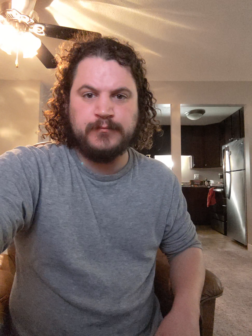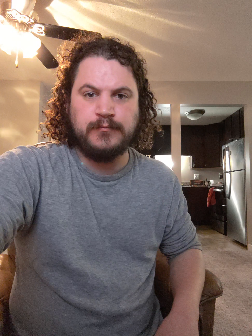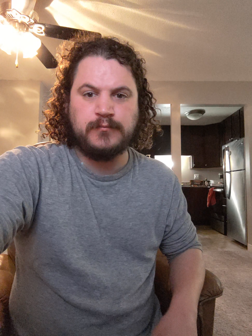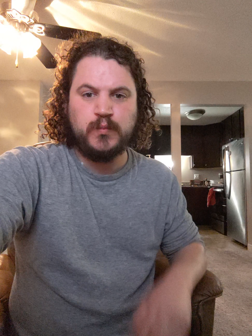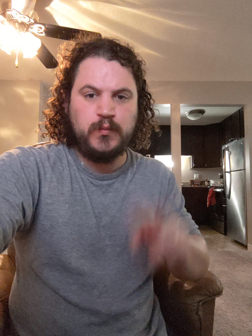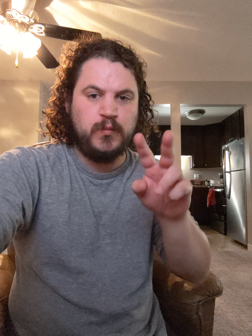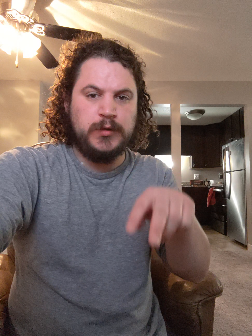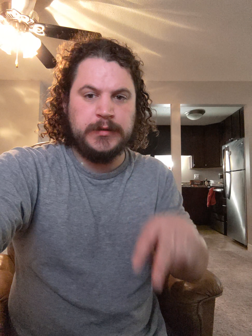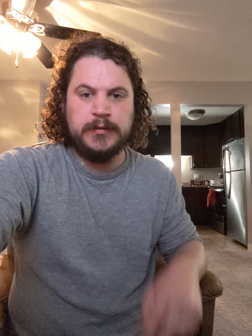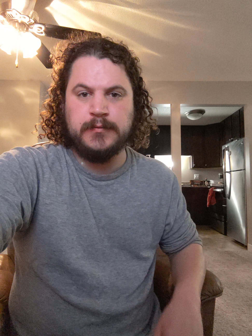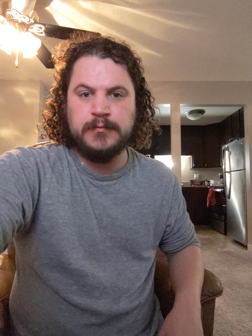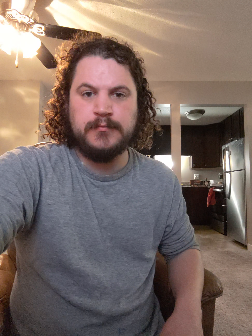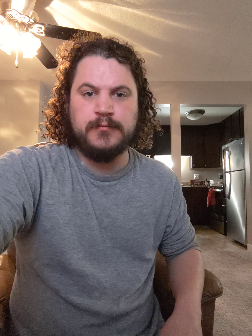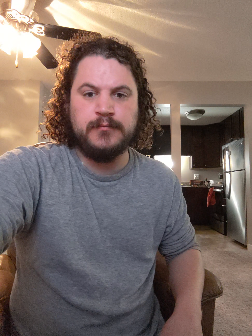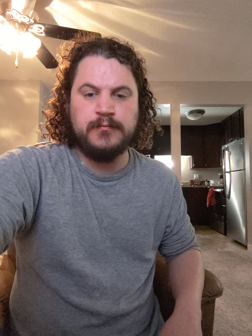read